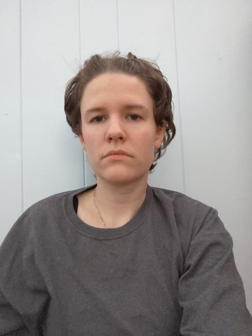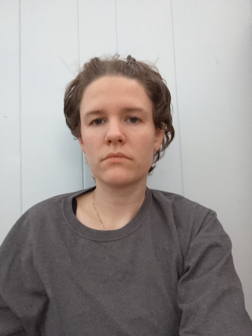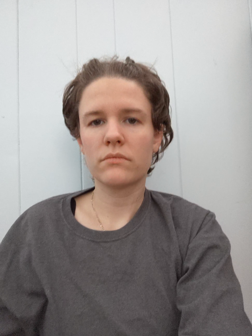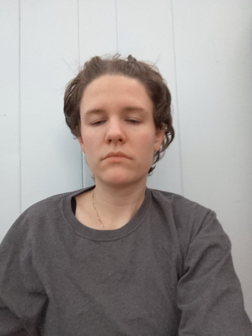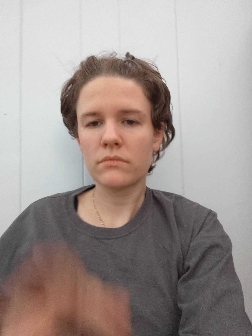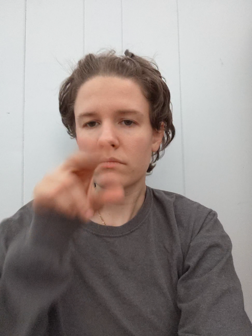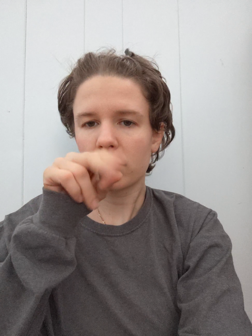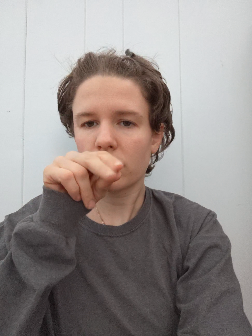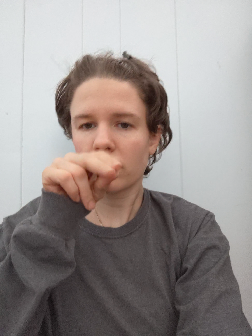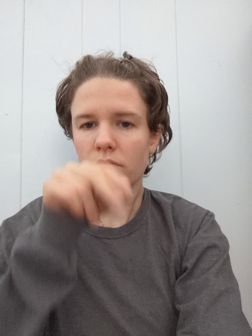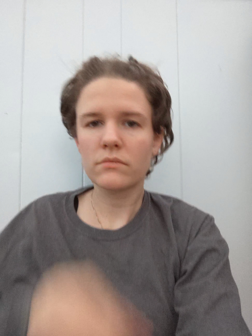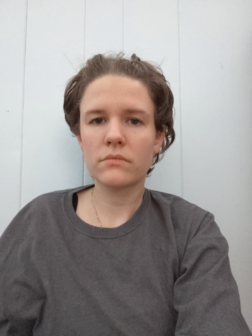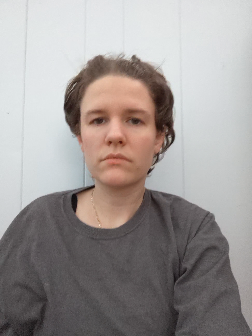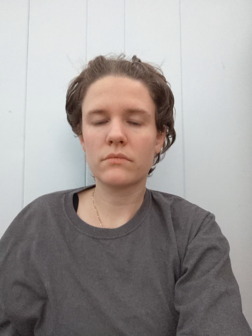duck